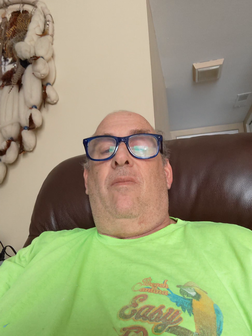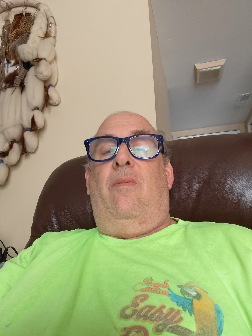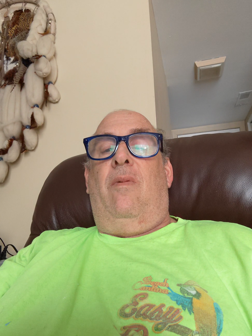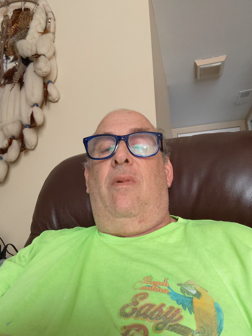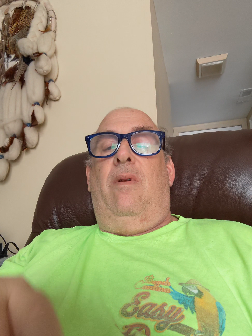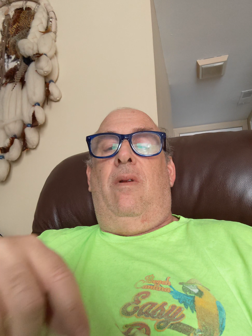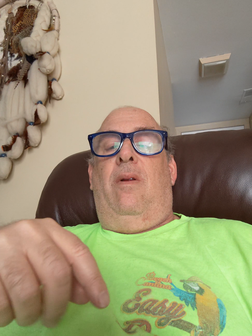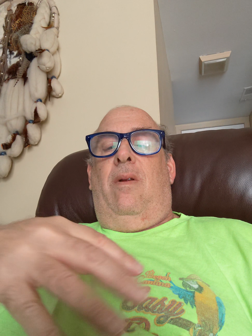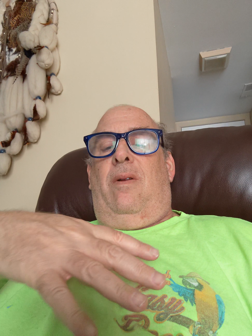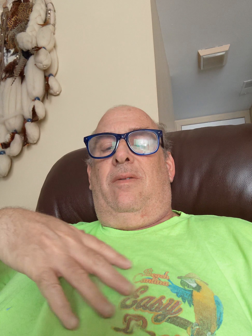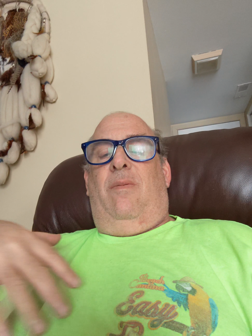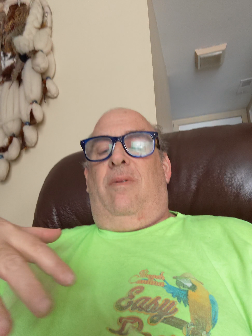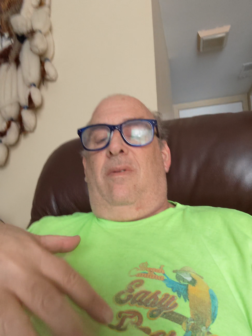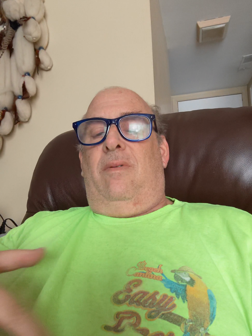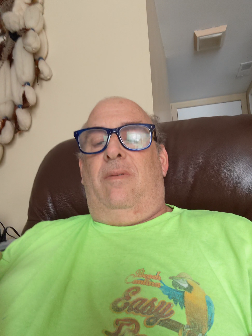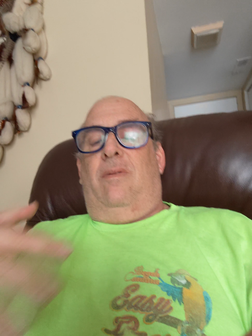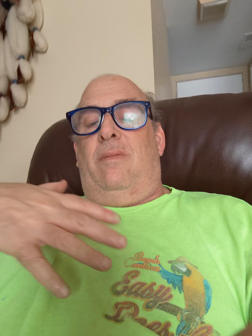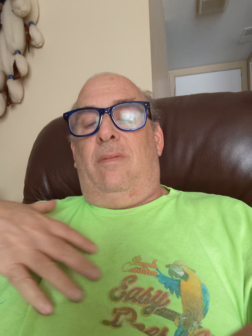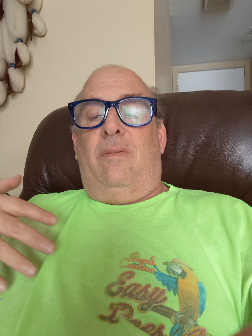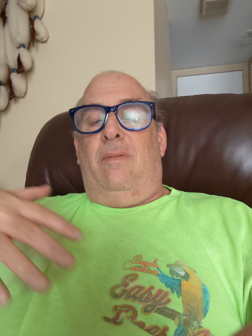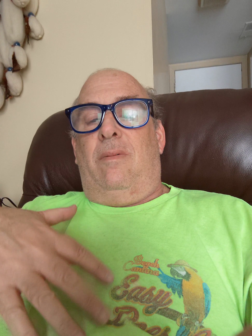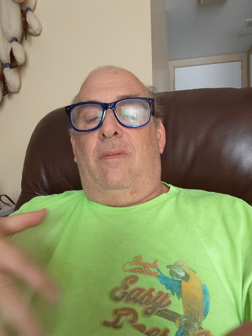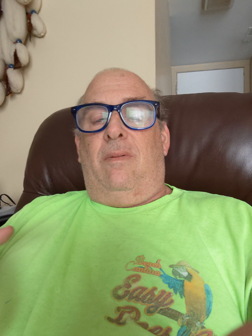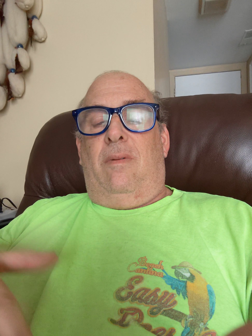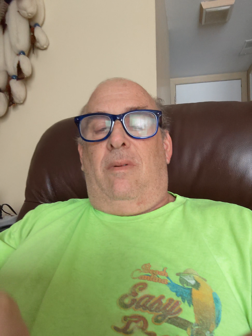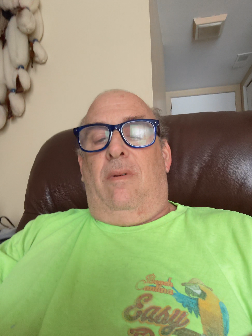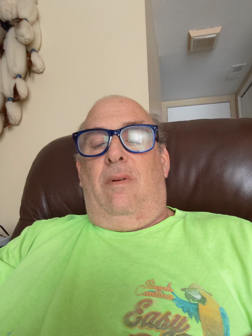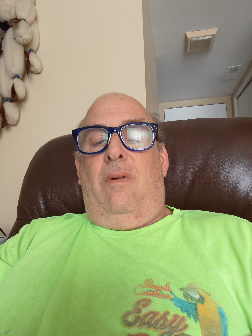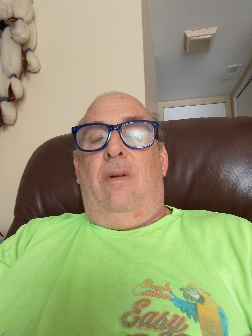zebra